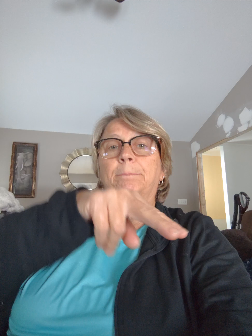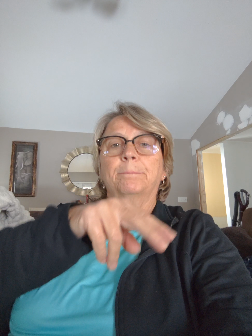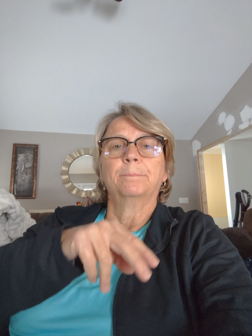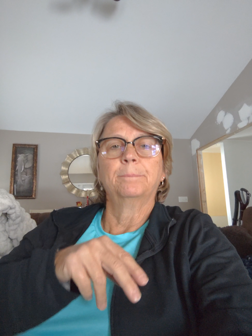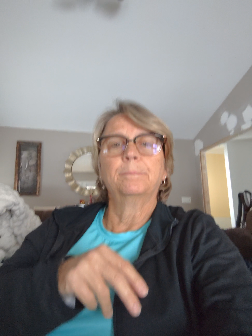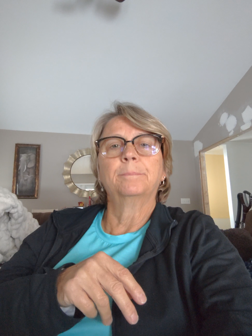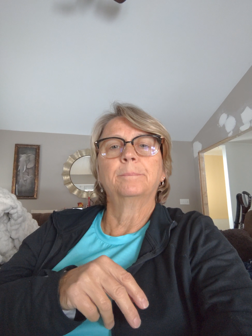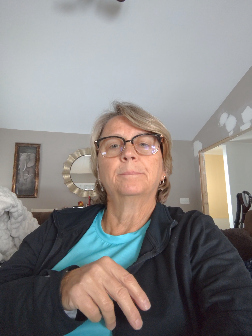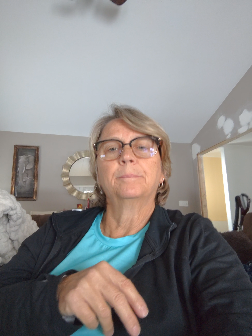jump